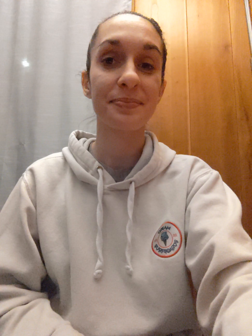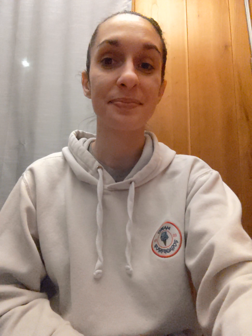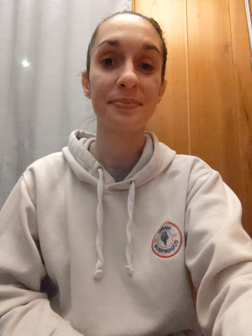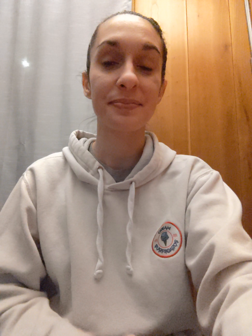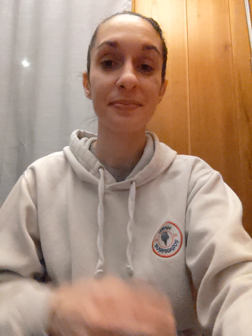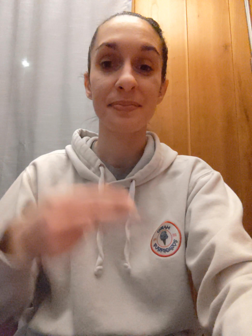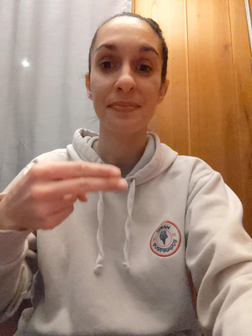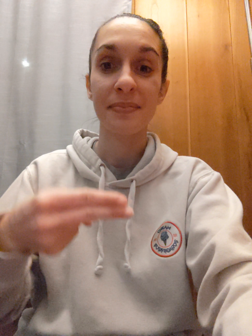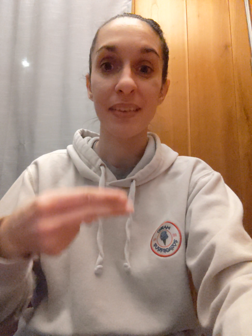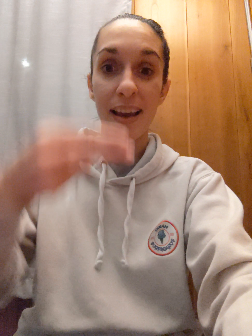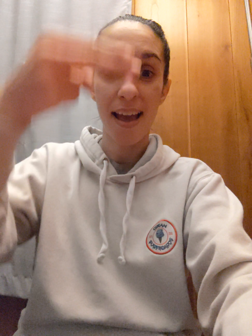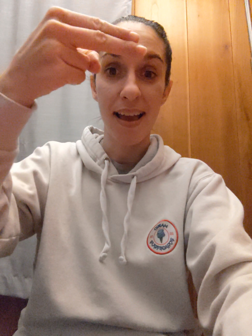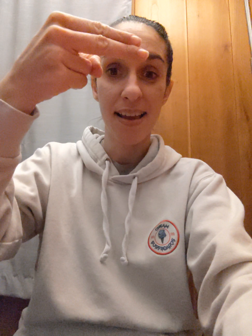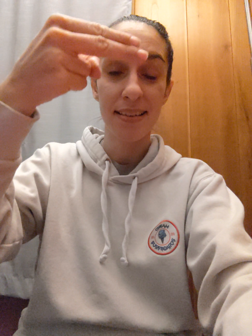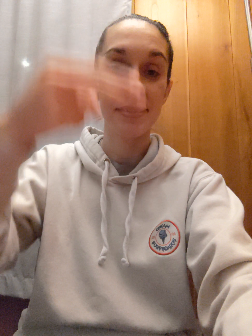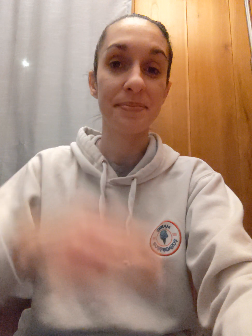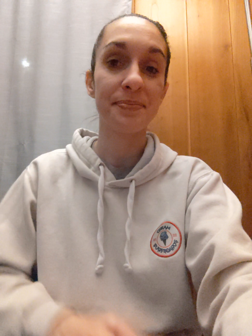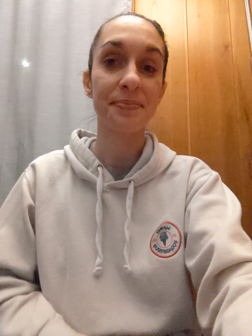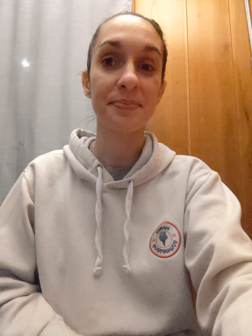high